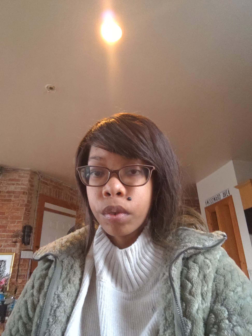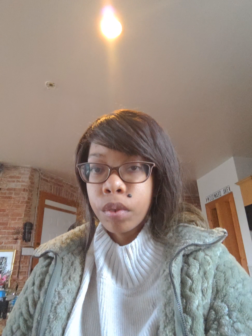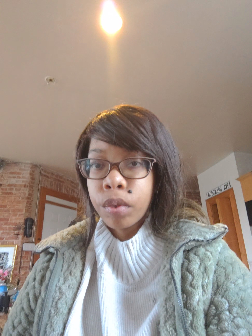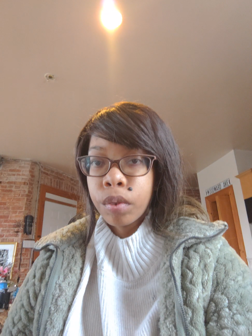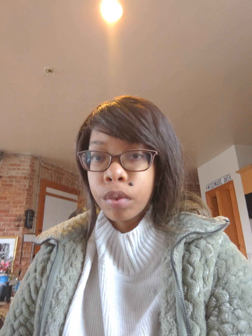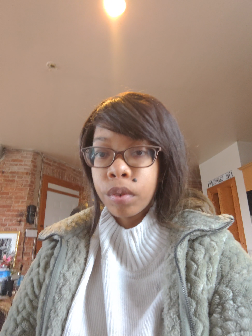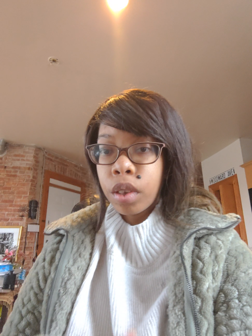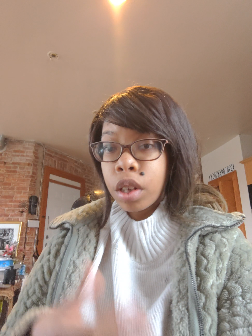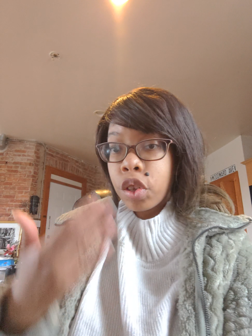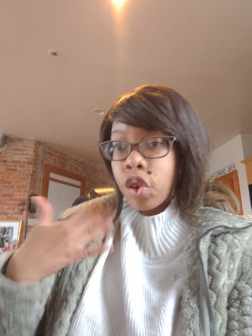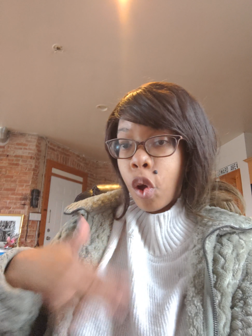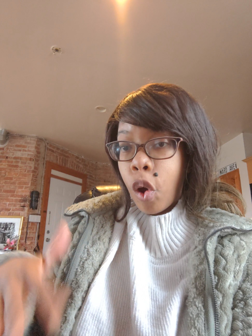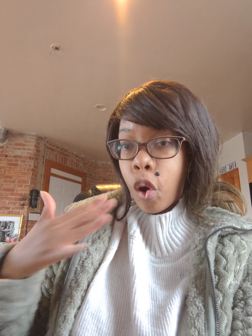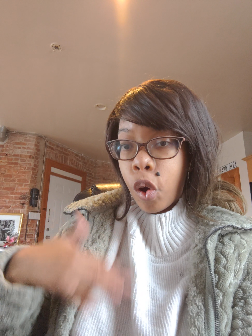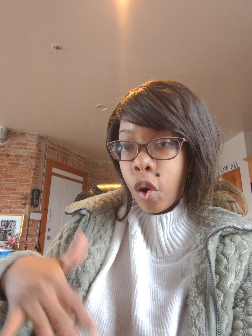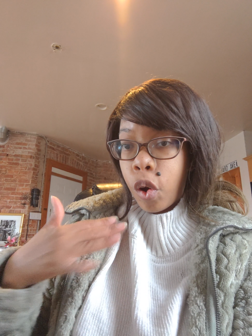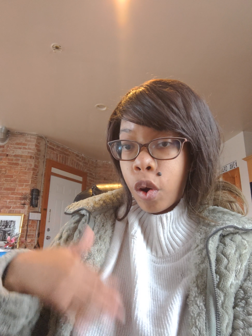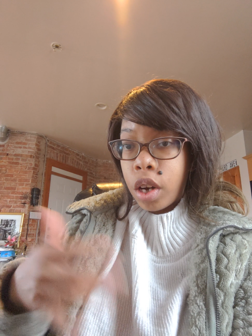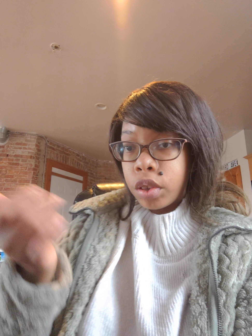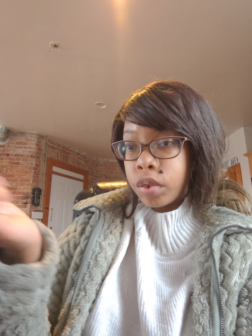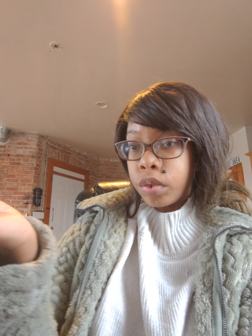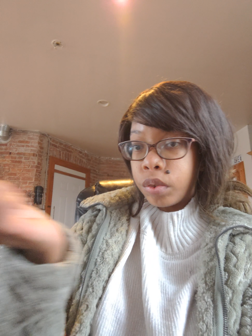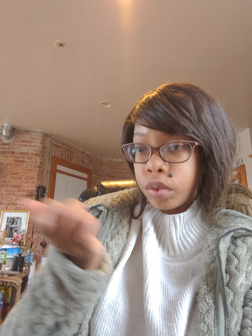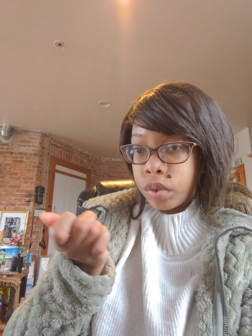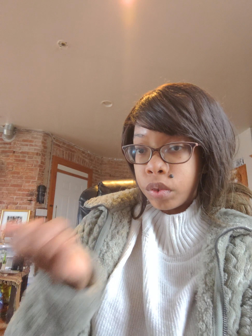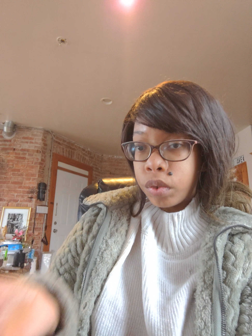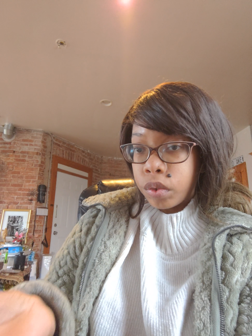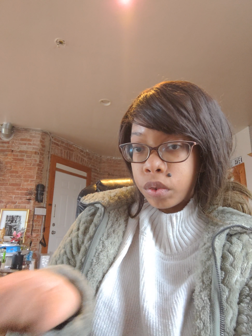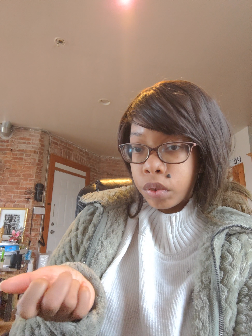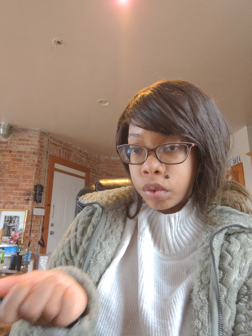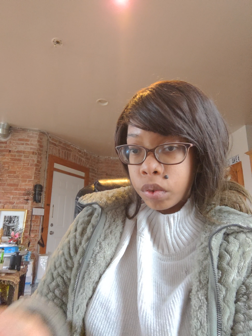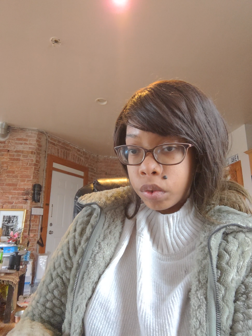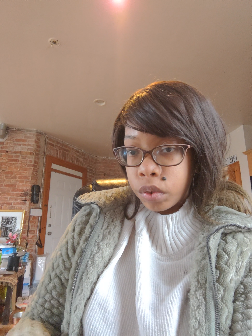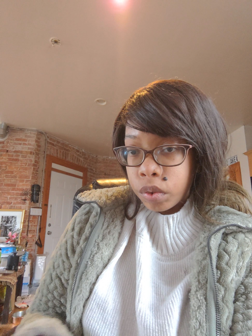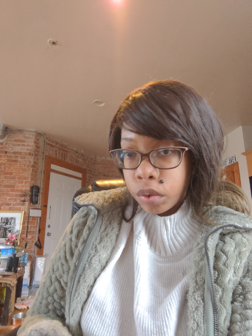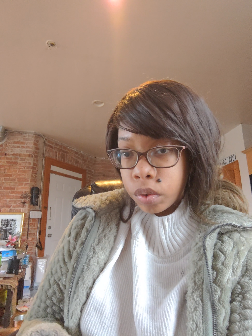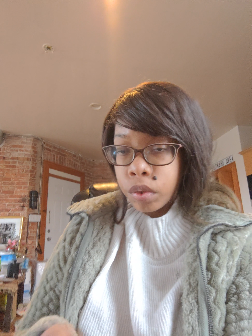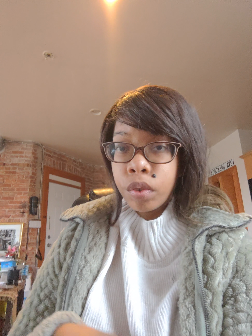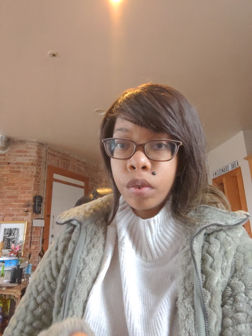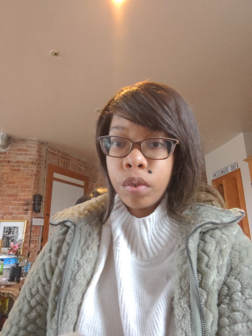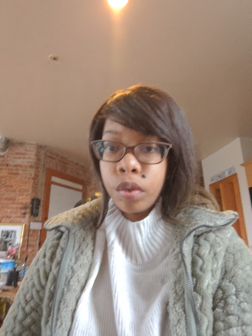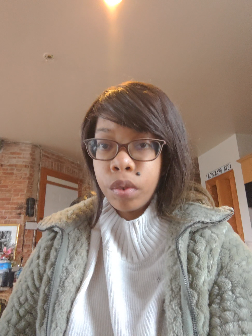drawer